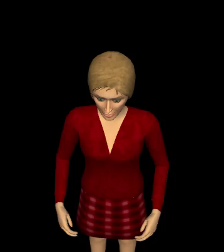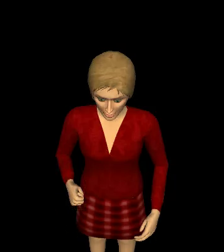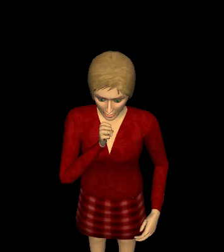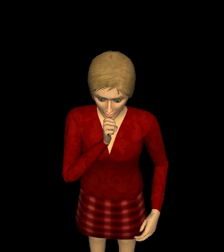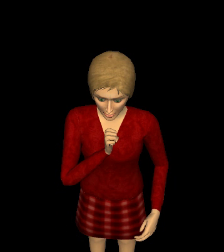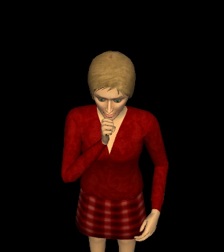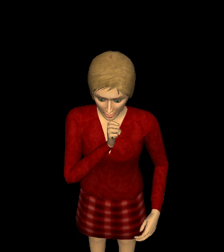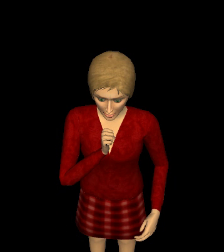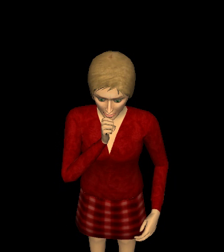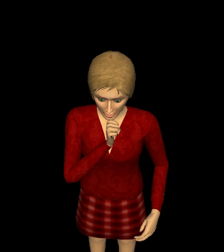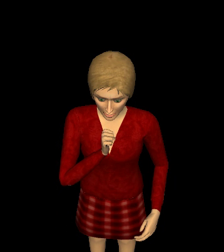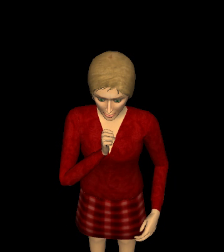جليد